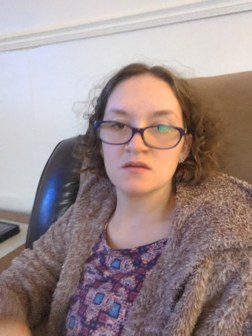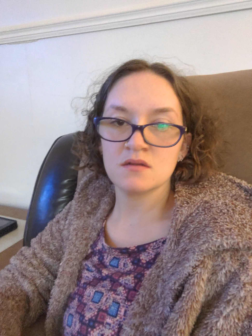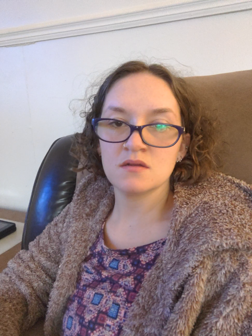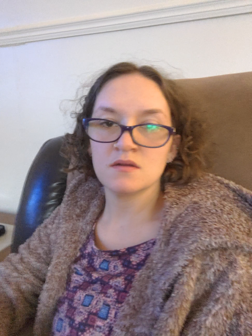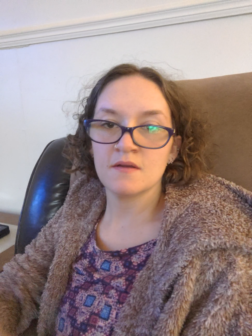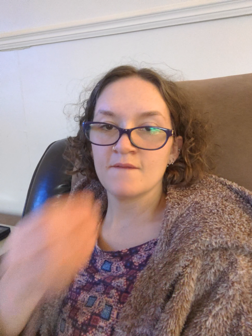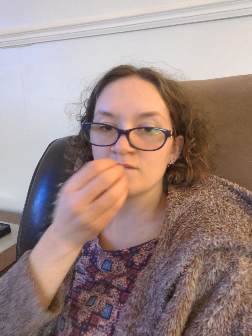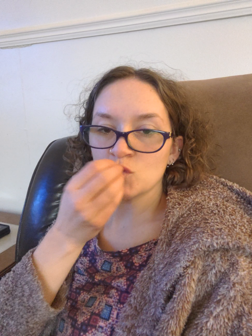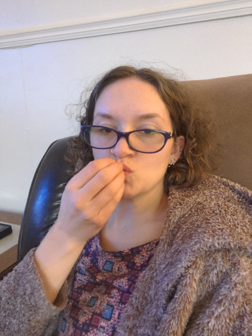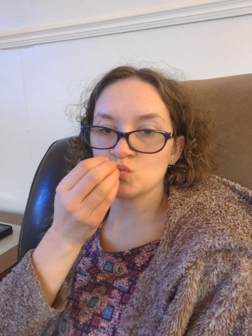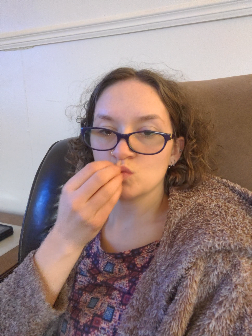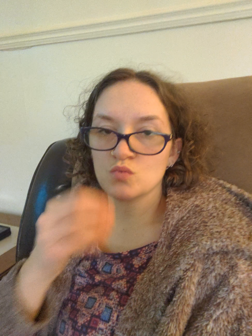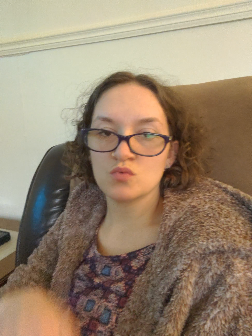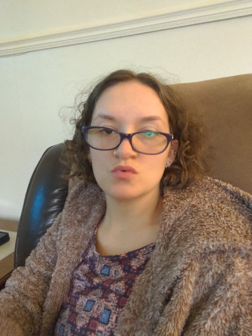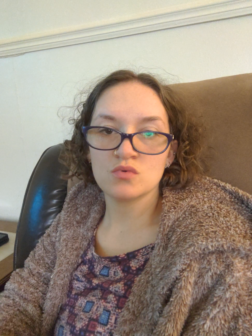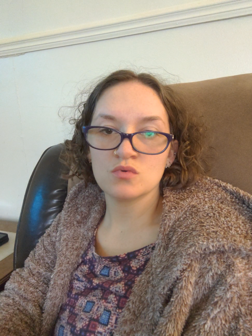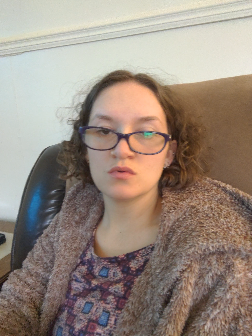food